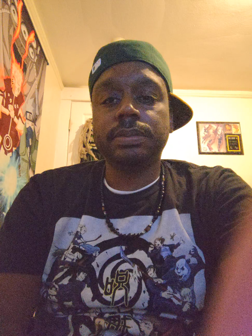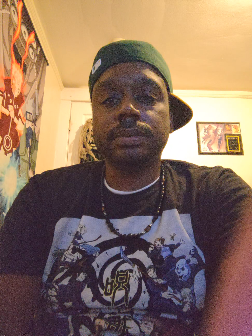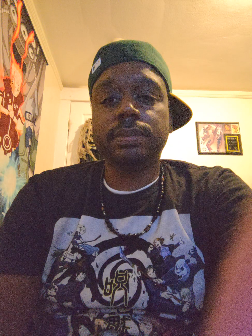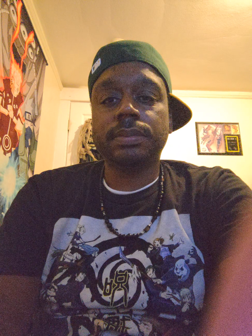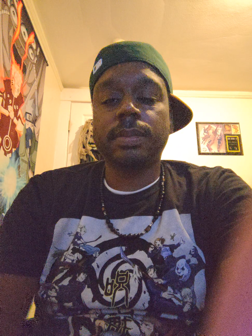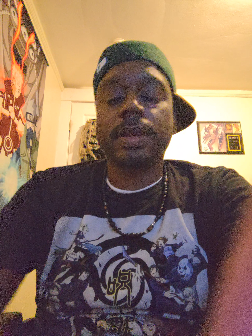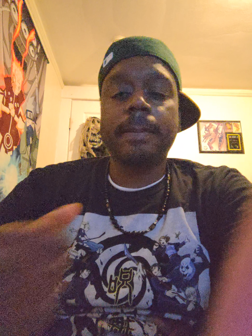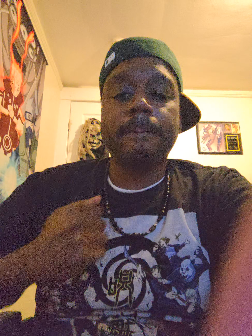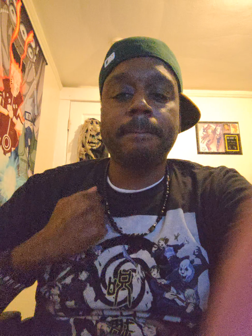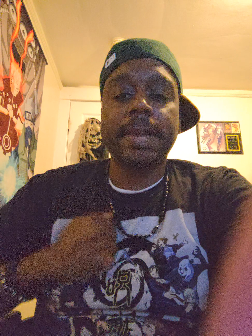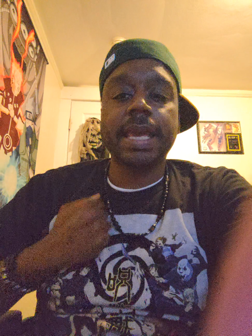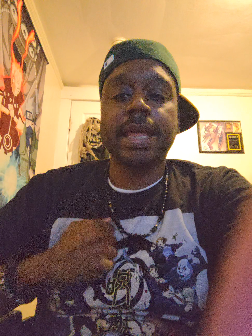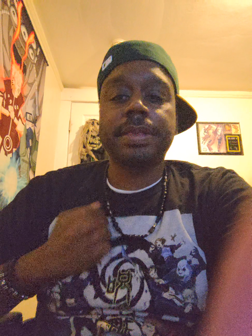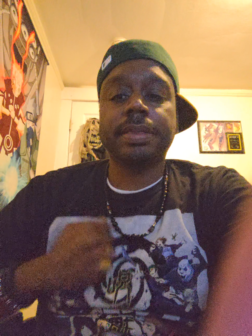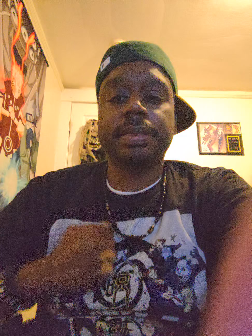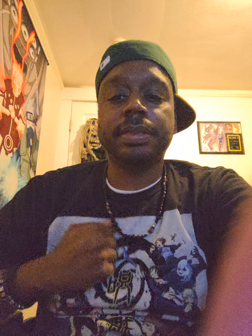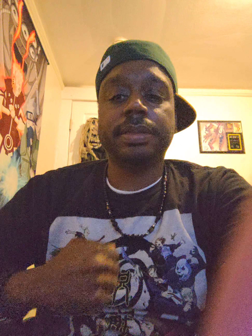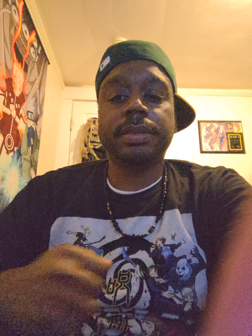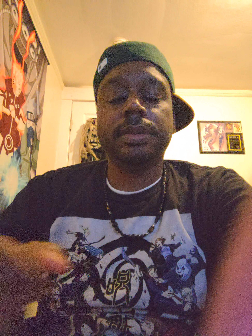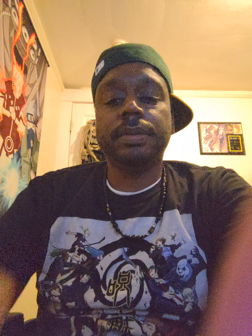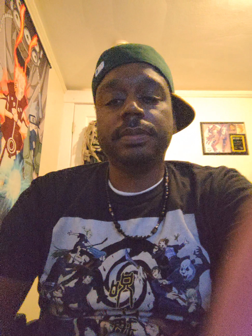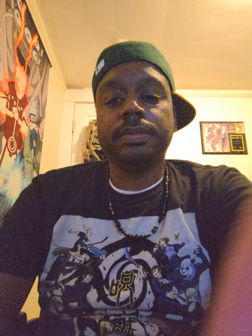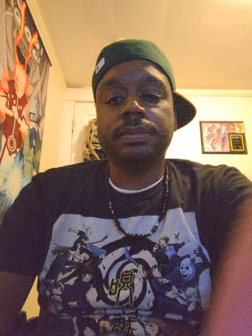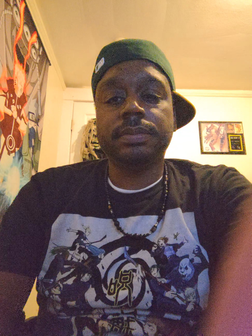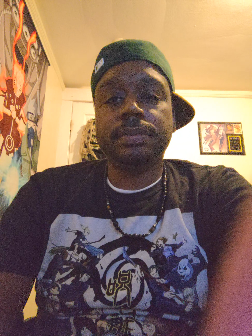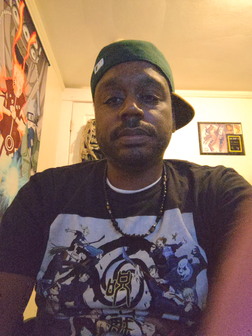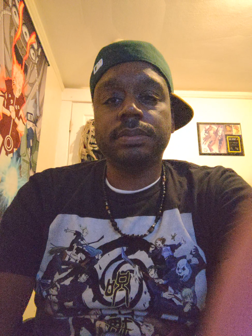bath